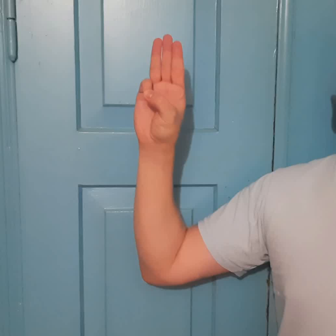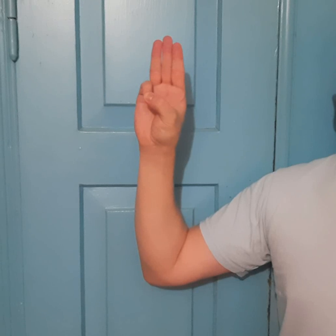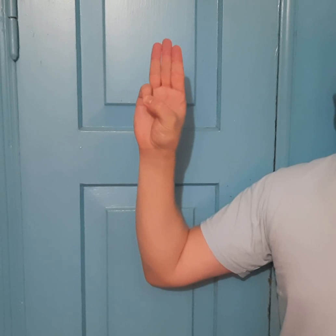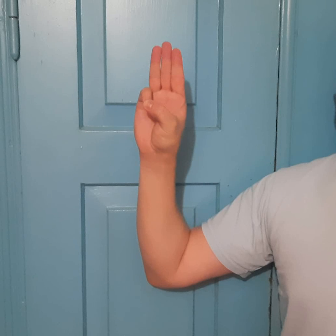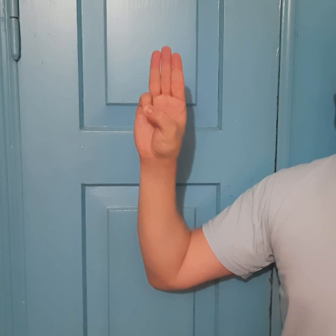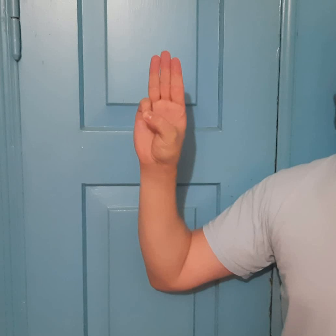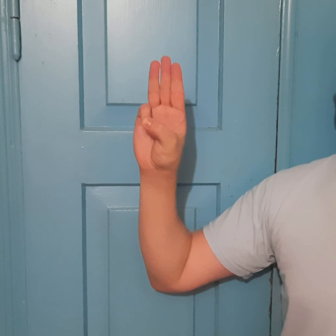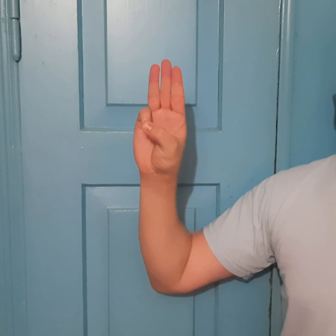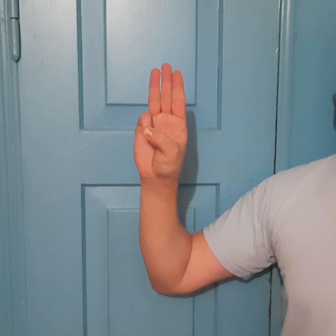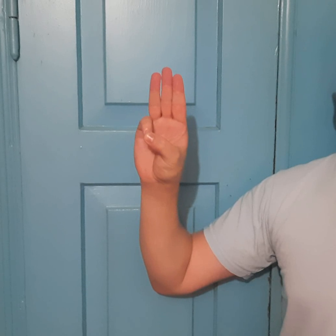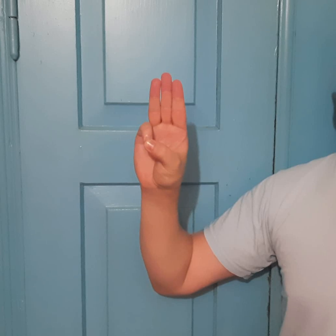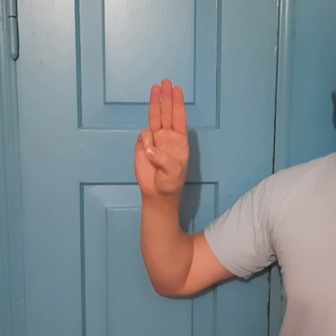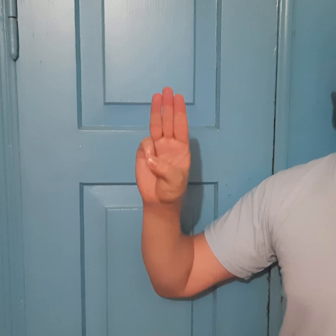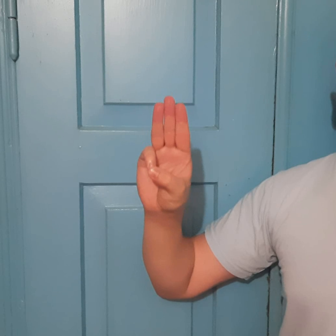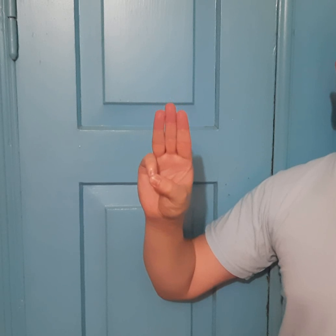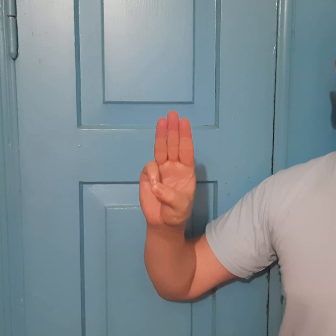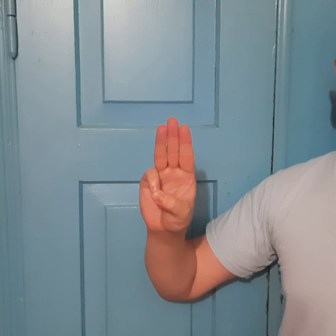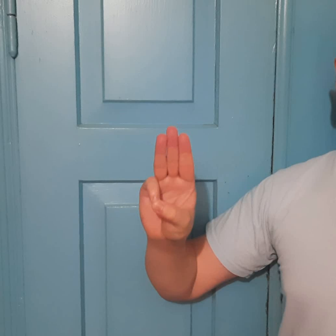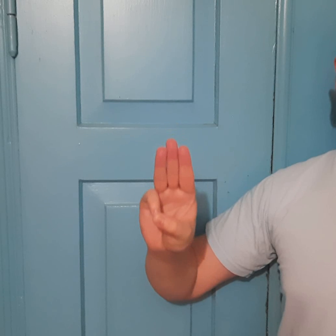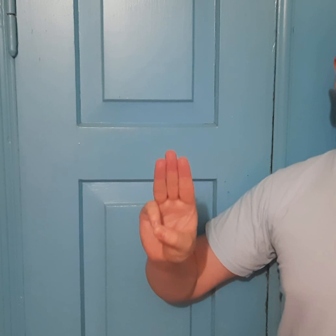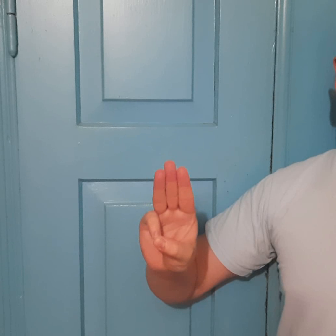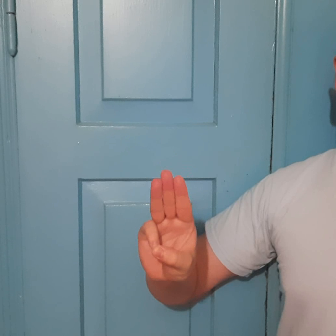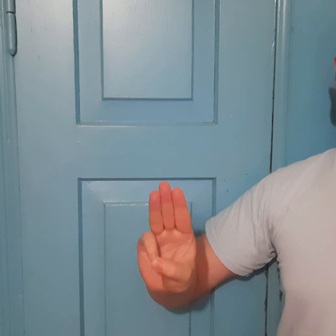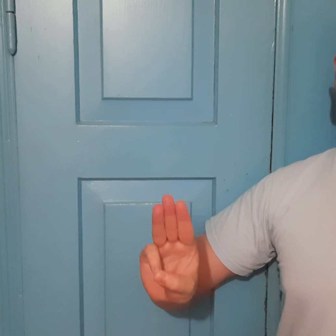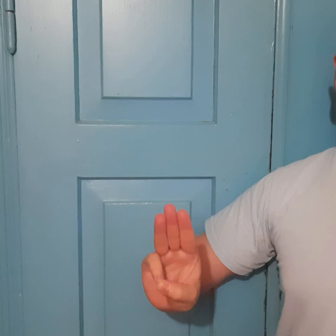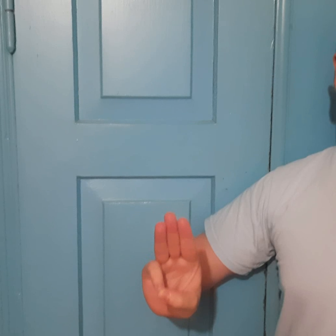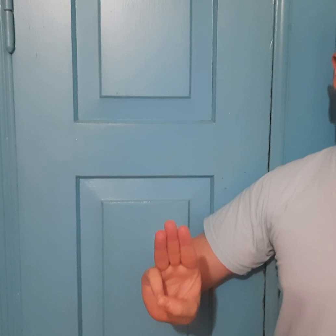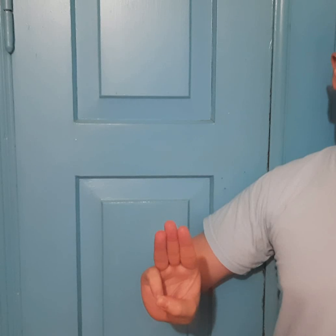Щ